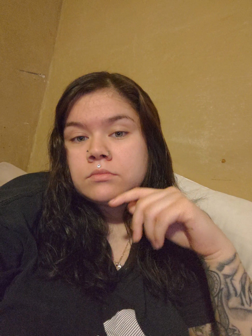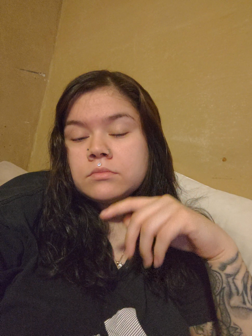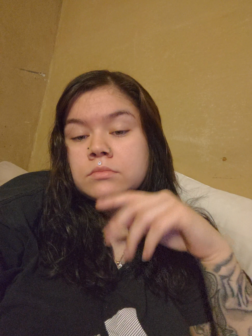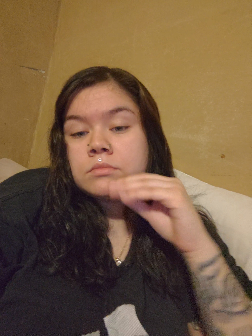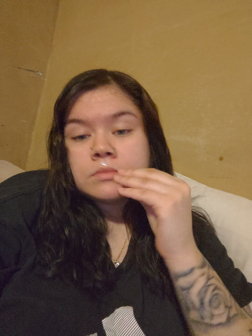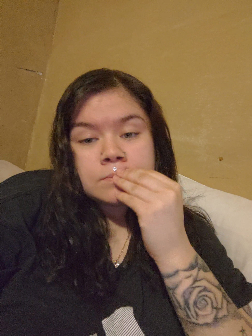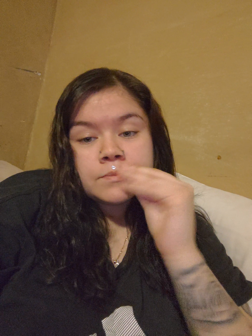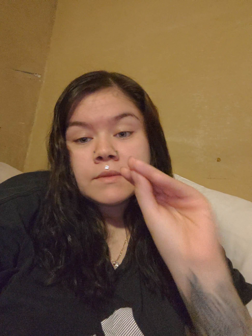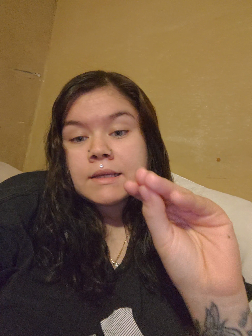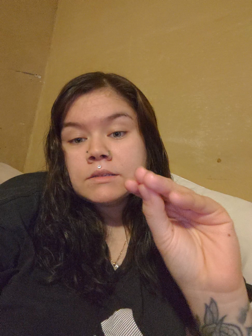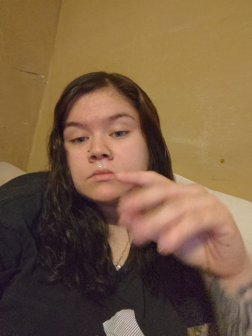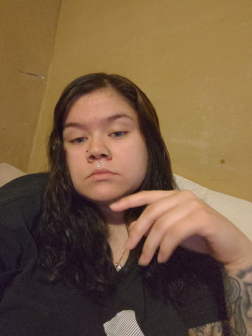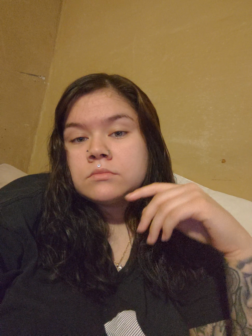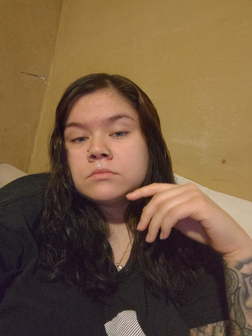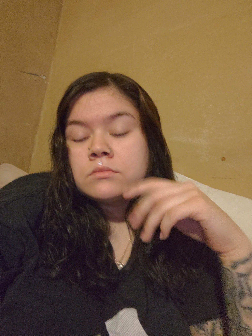kiss